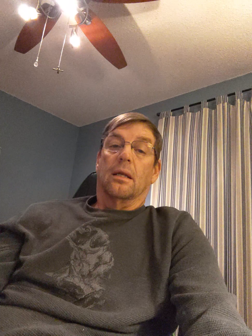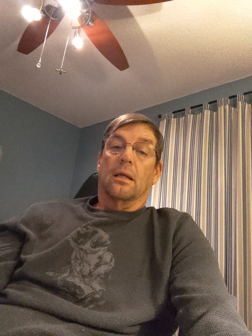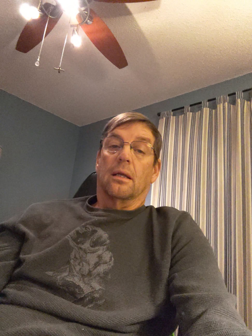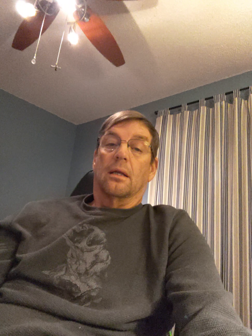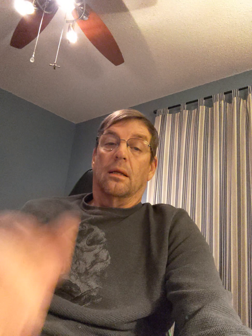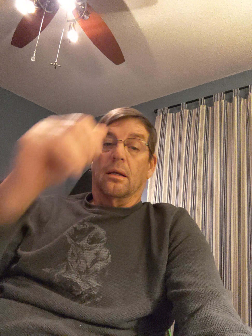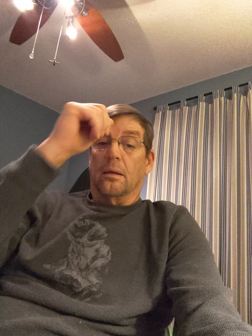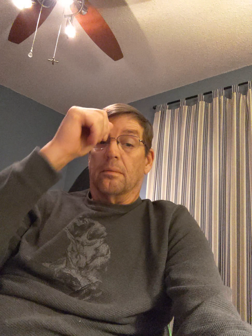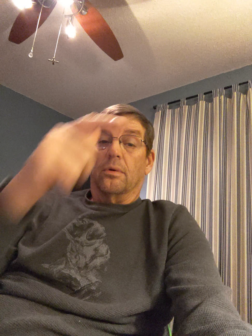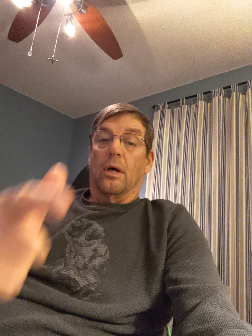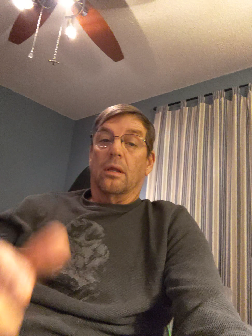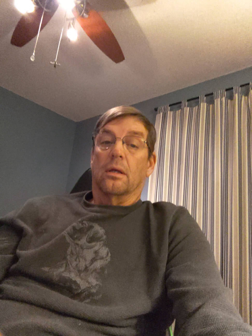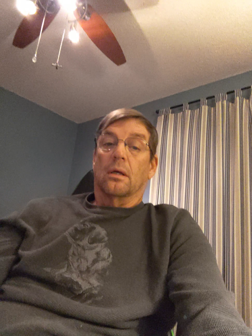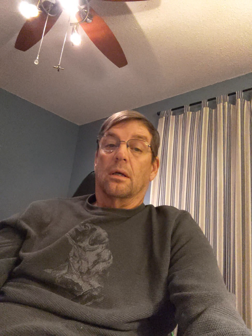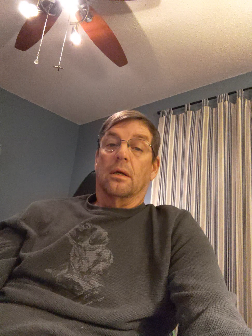brother